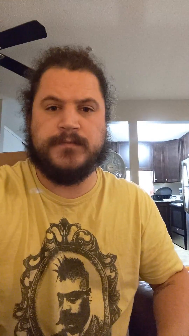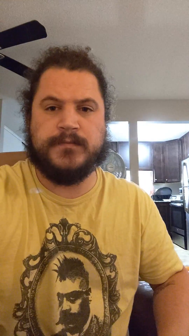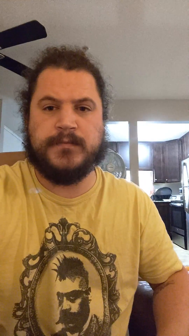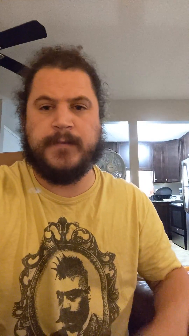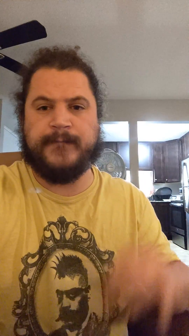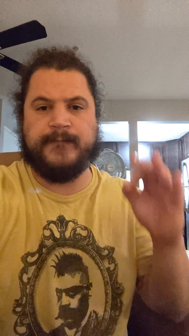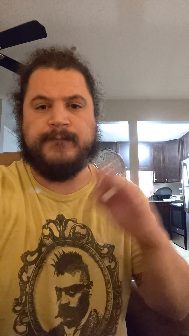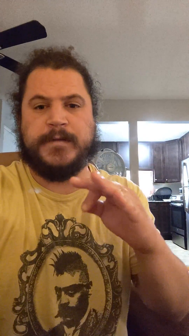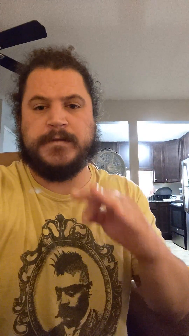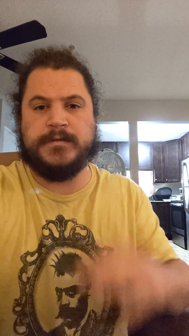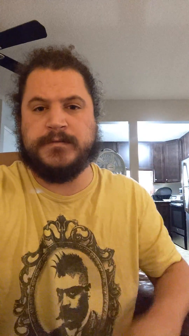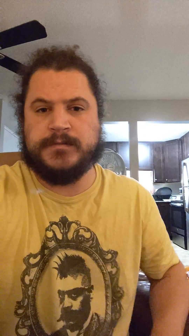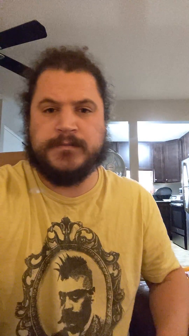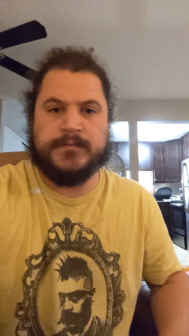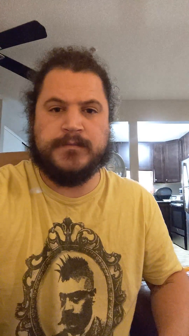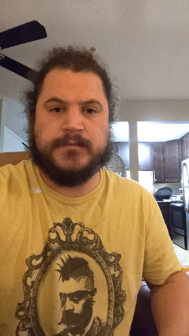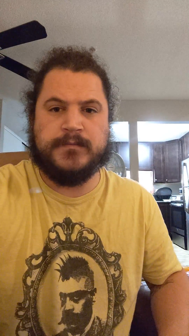fit